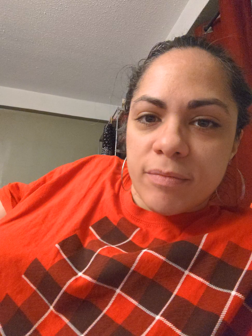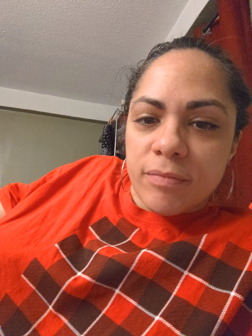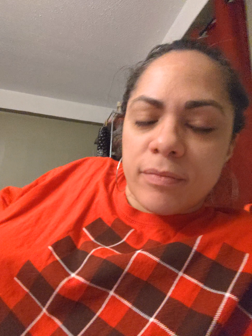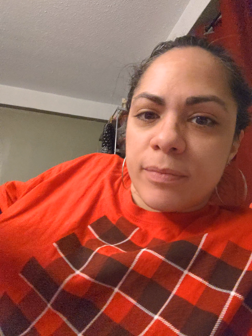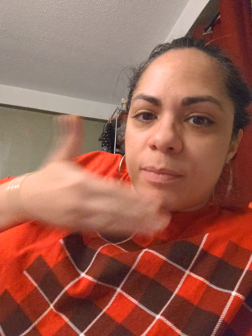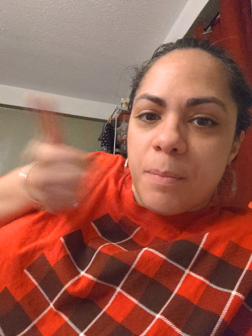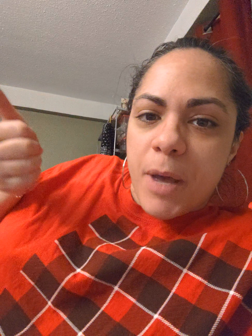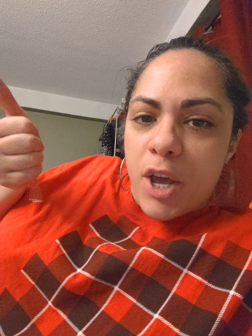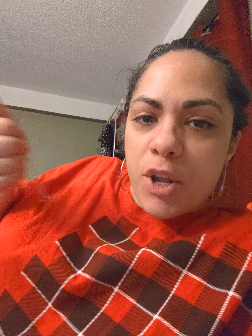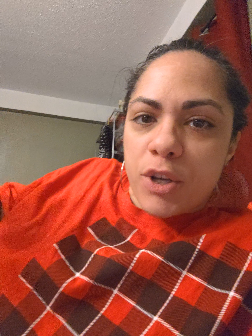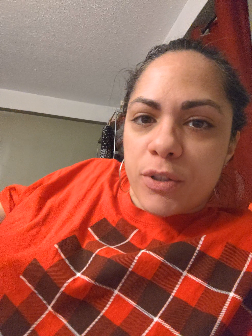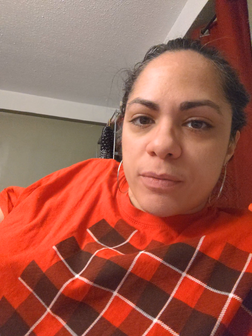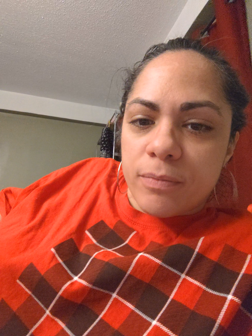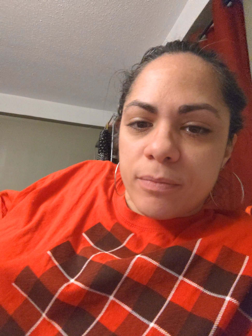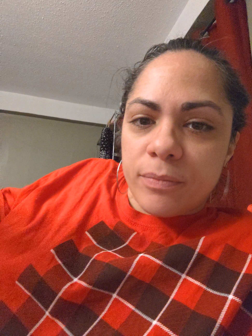better